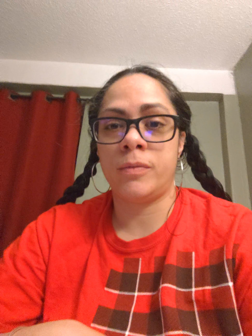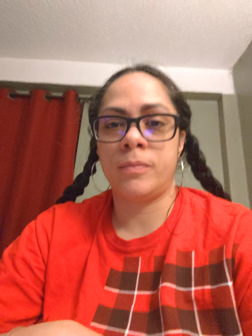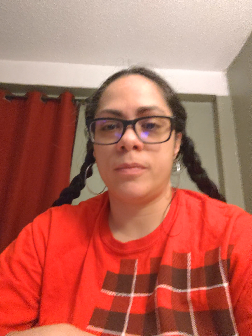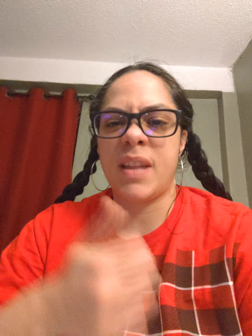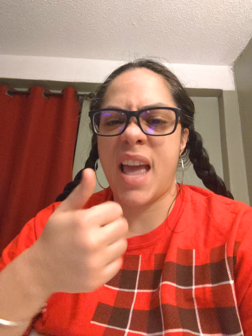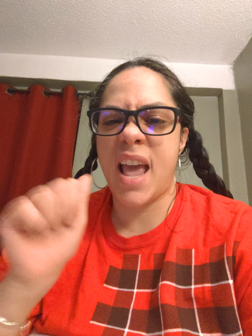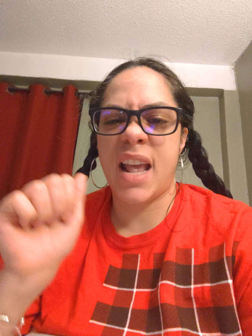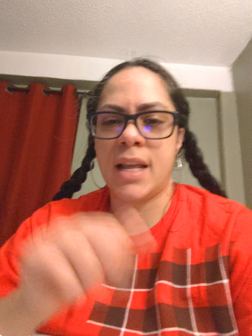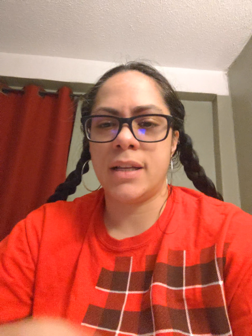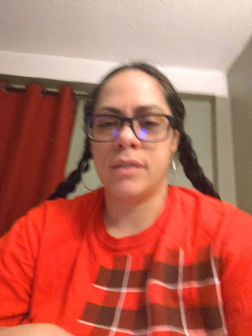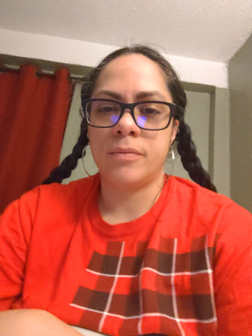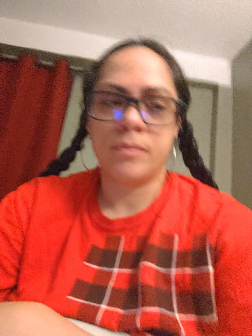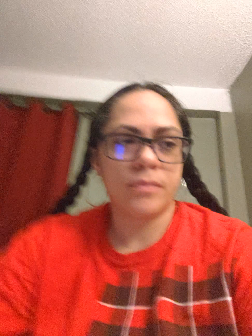any